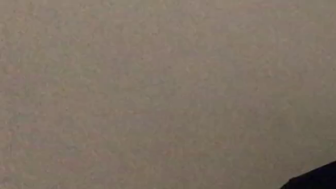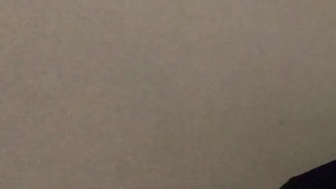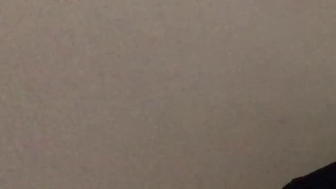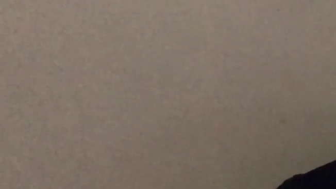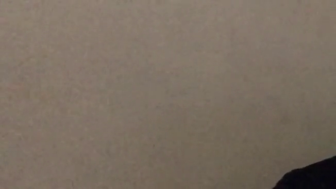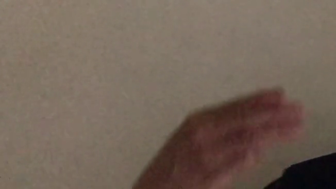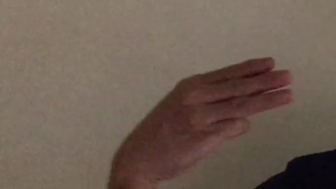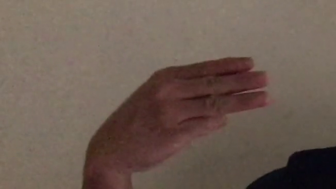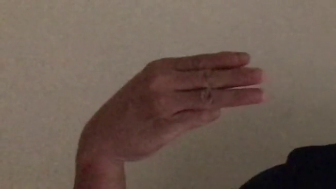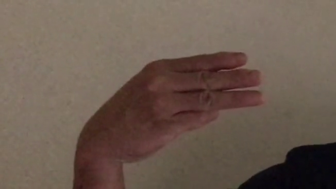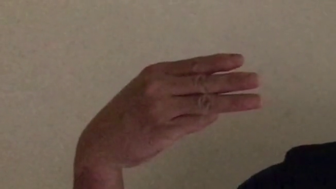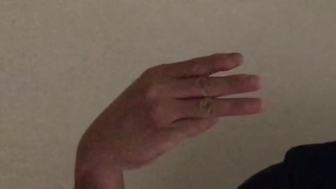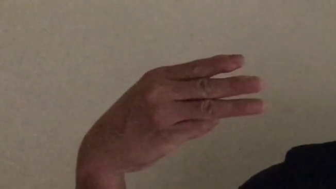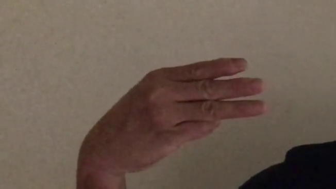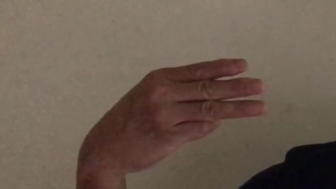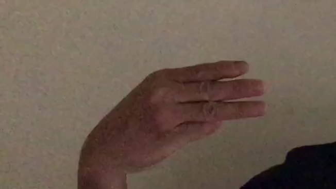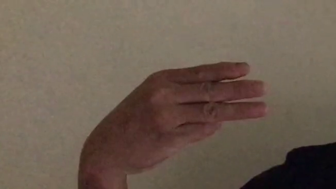घ